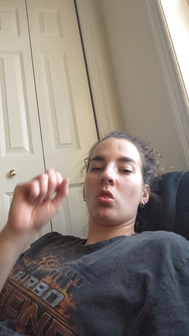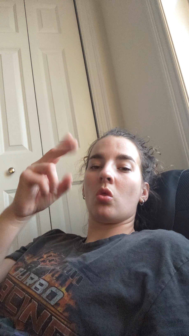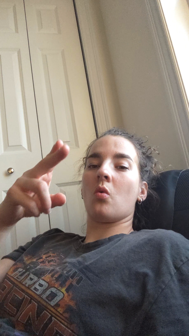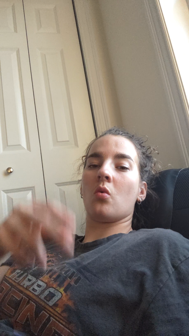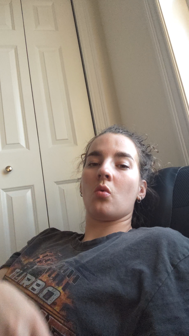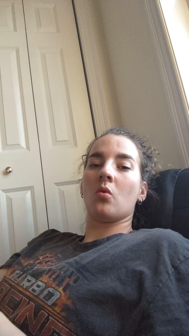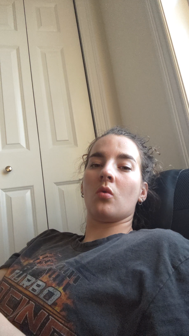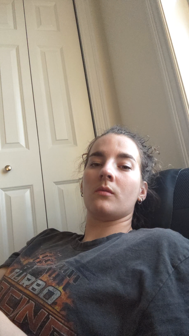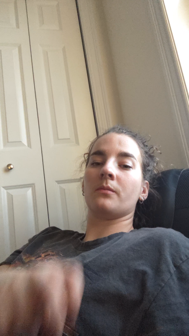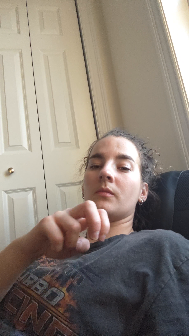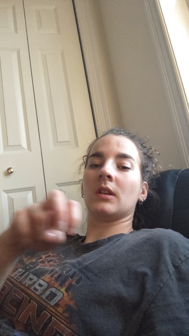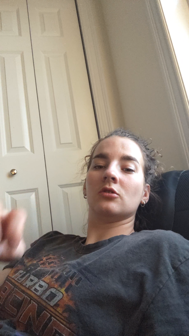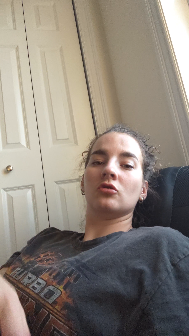bench